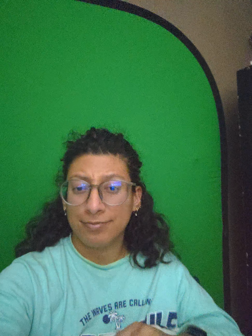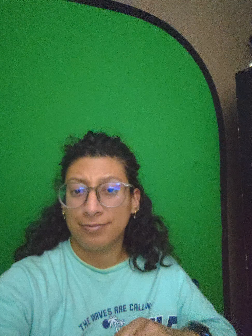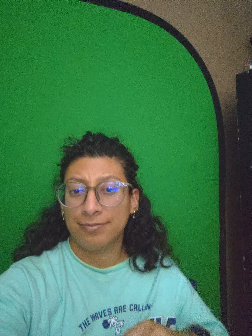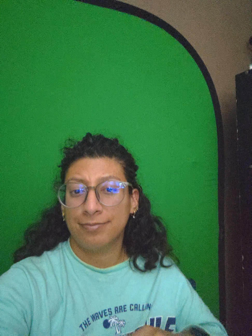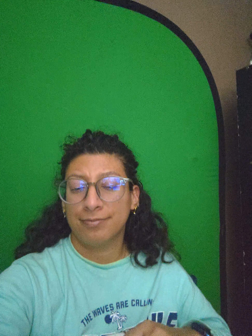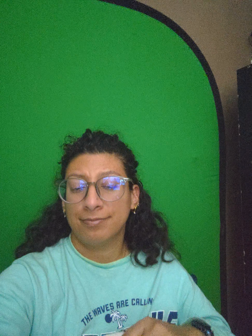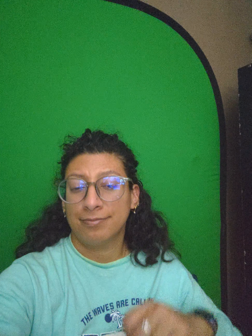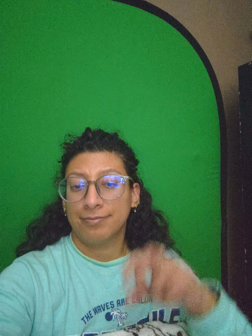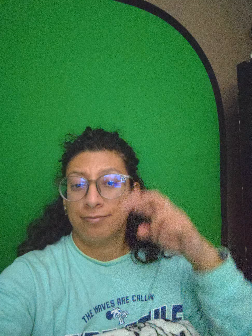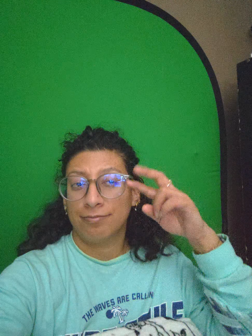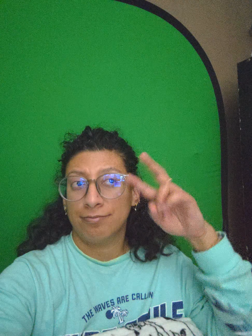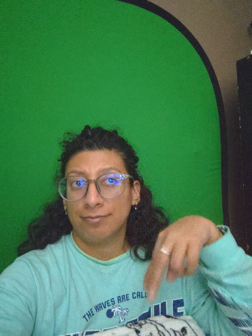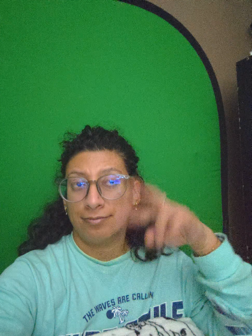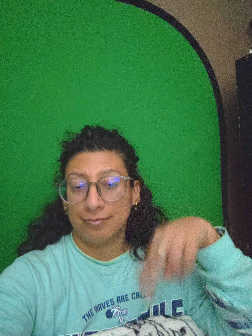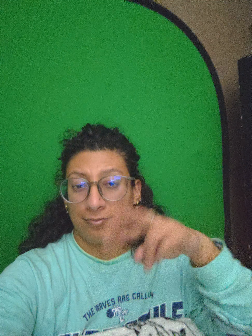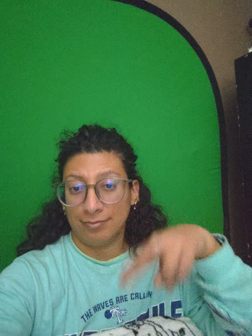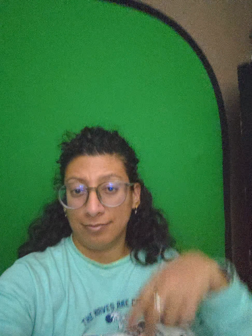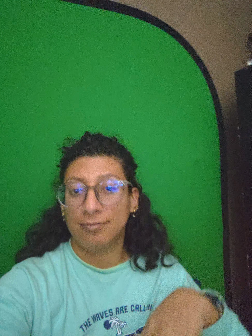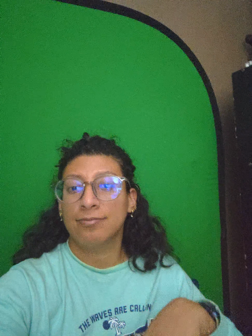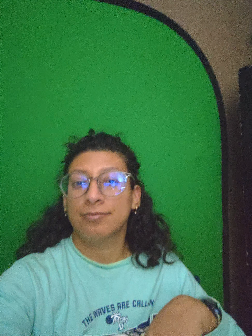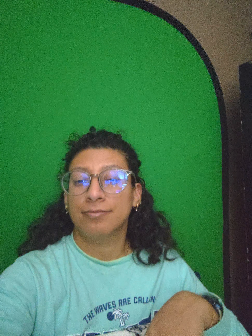read